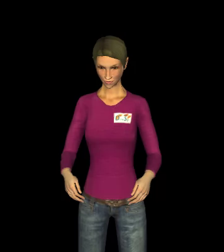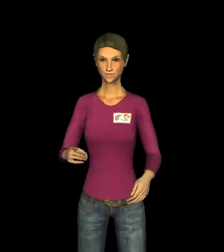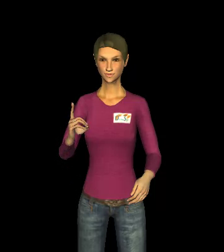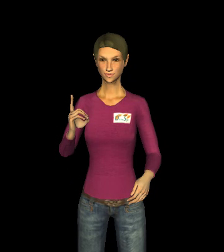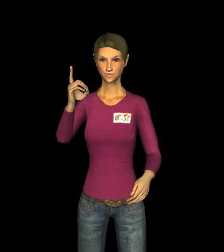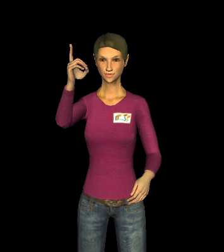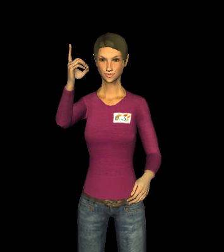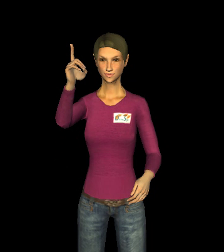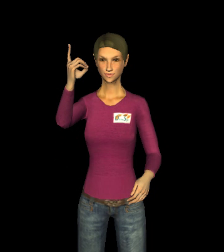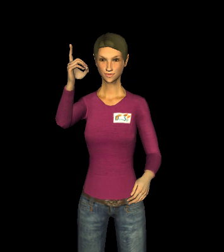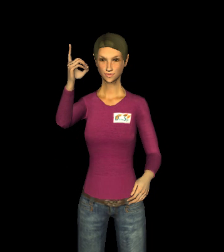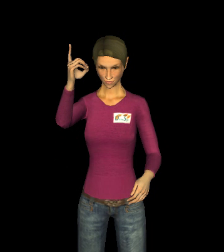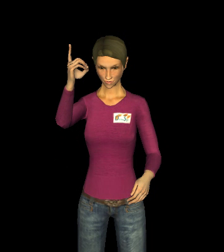الله